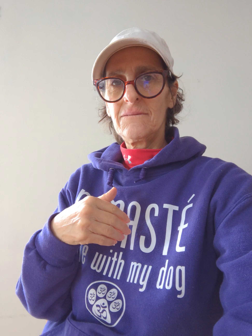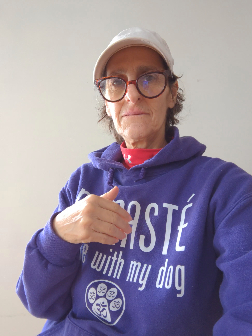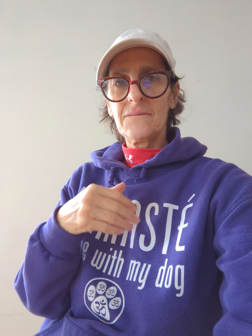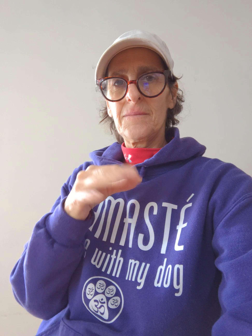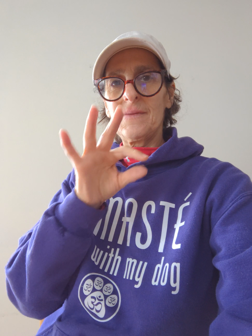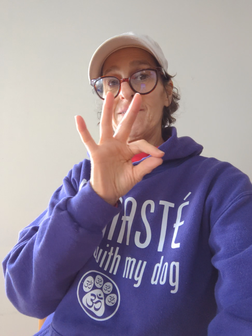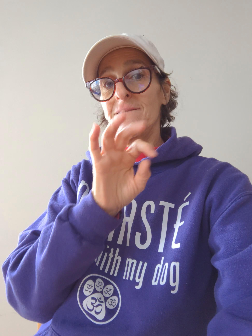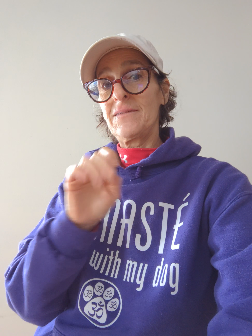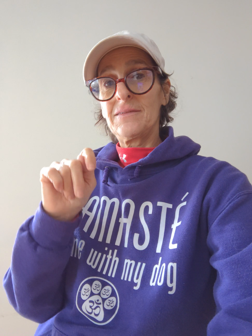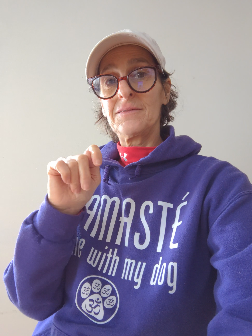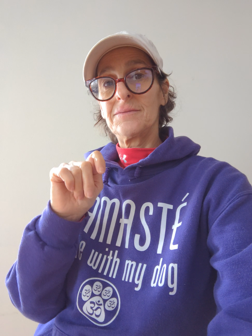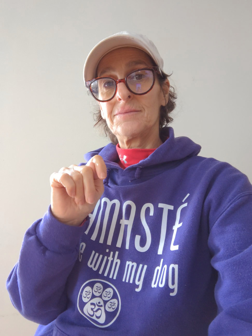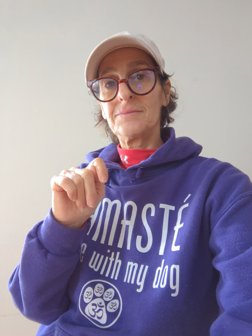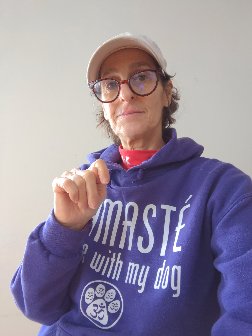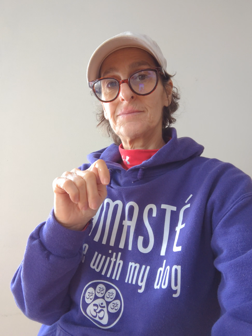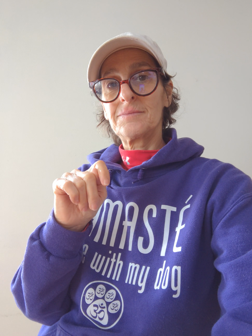feet